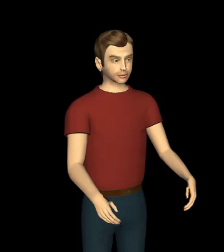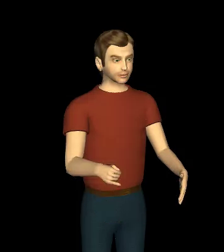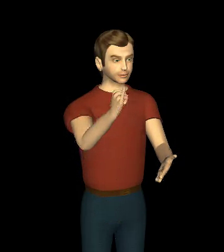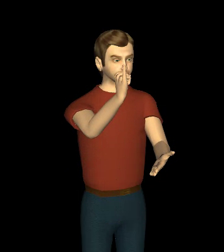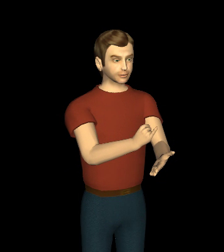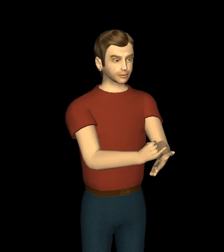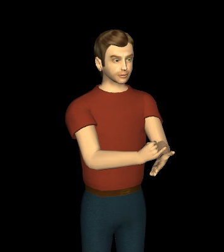حتى